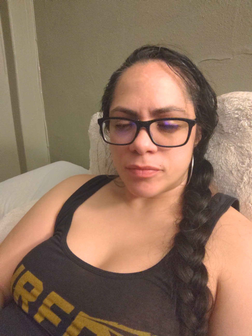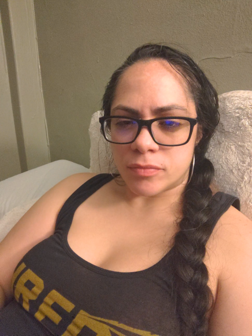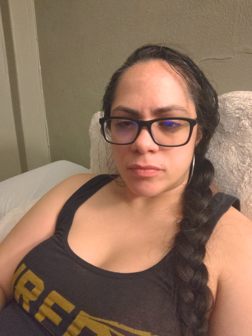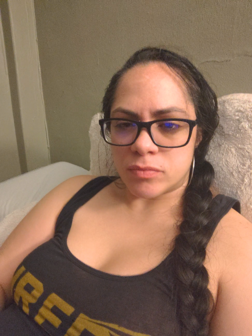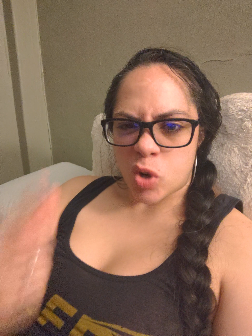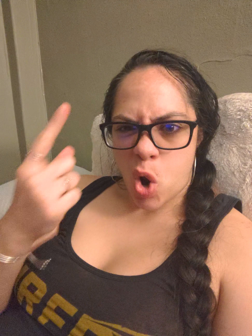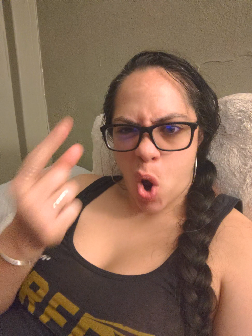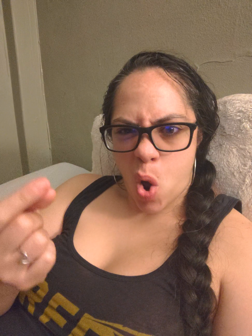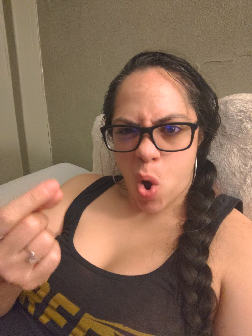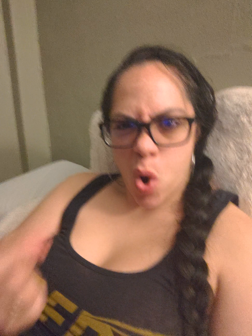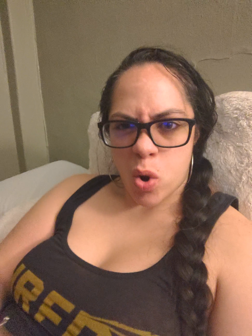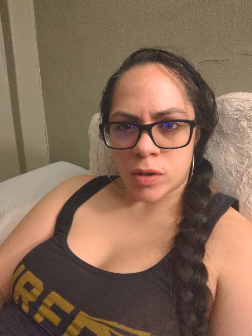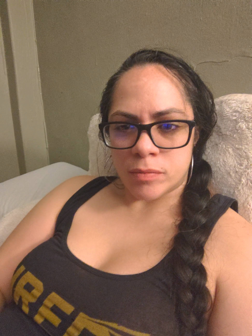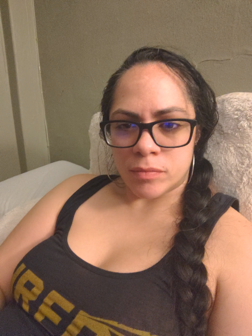go